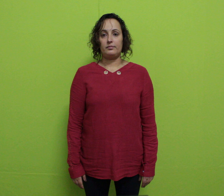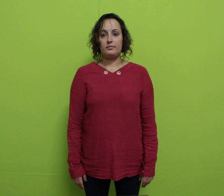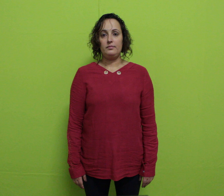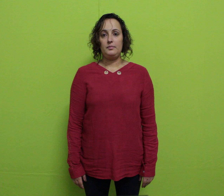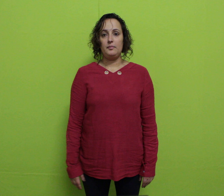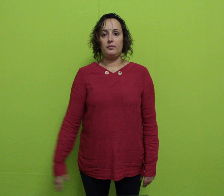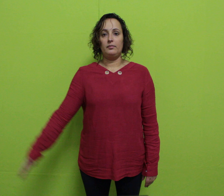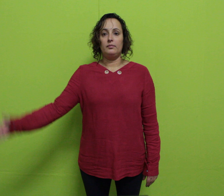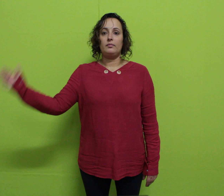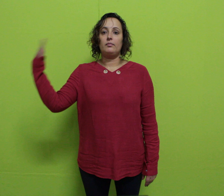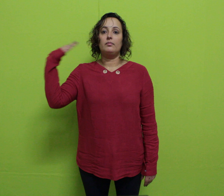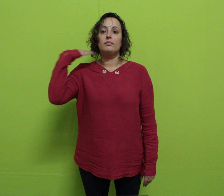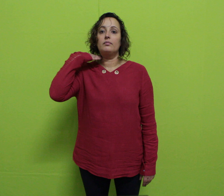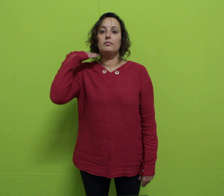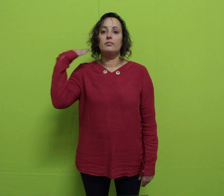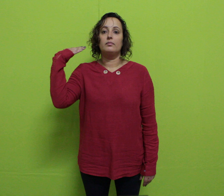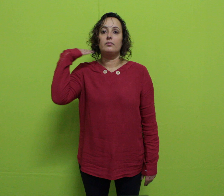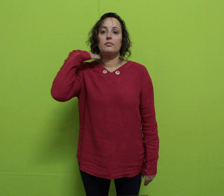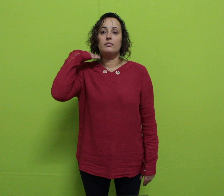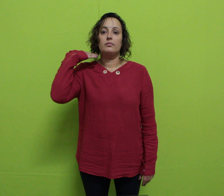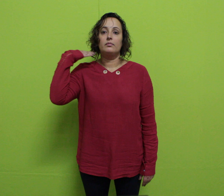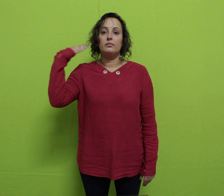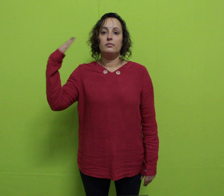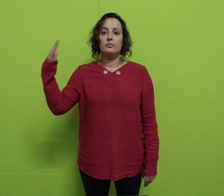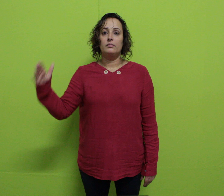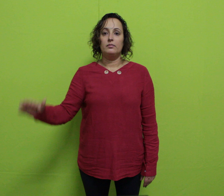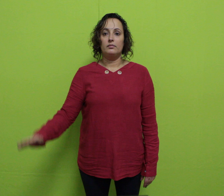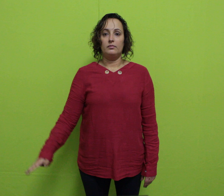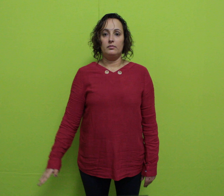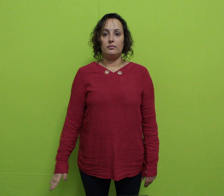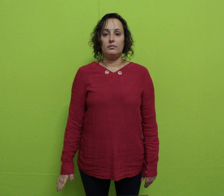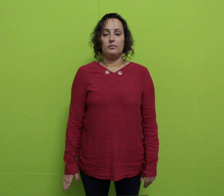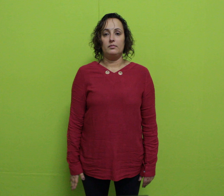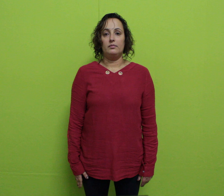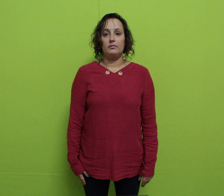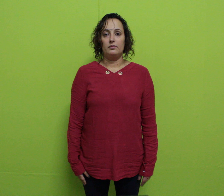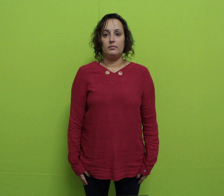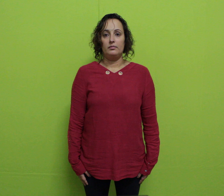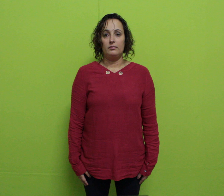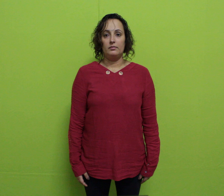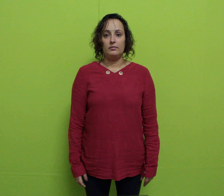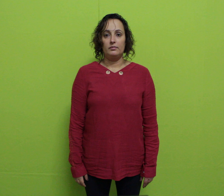banco